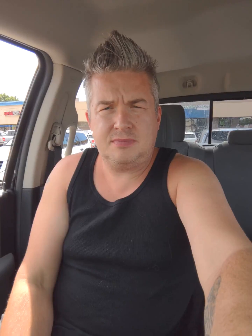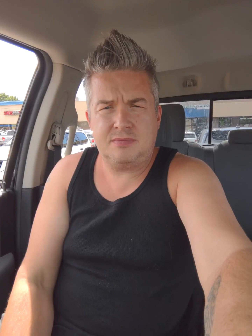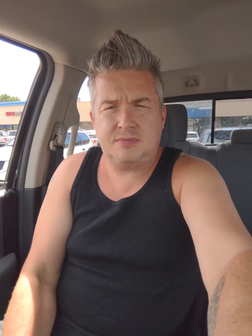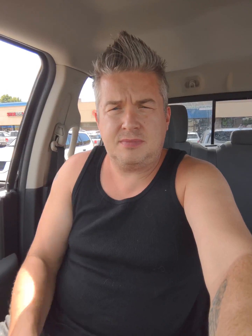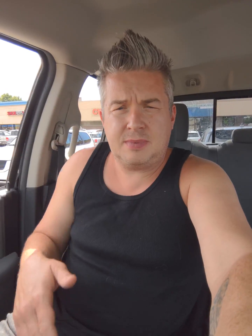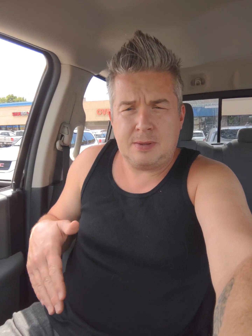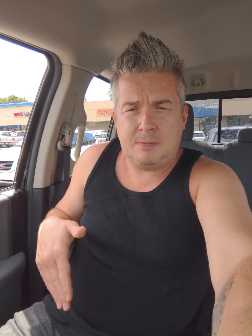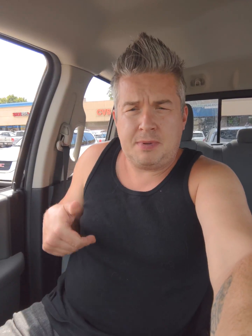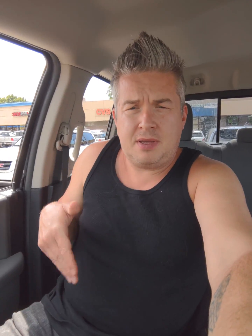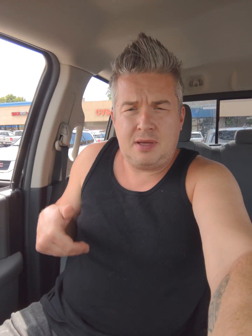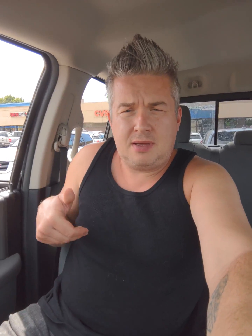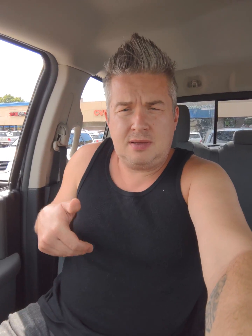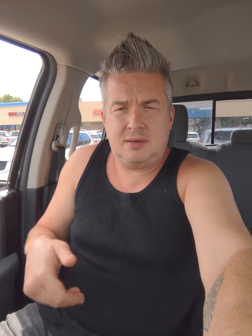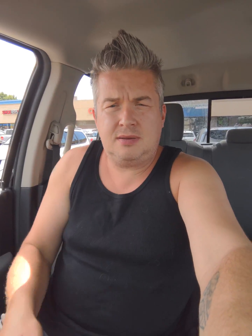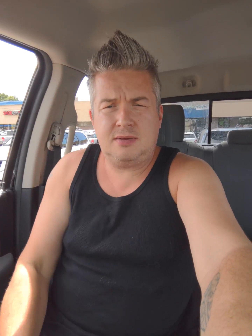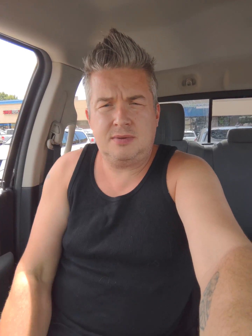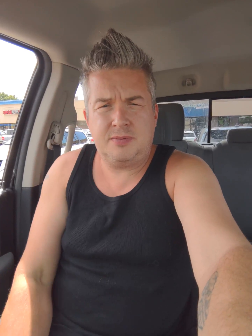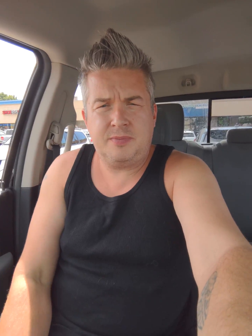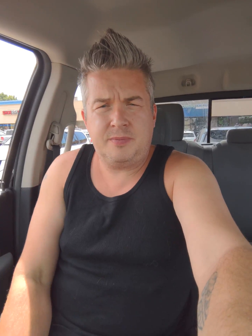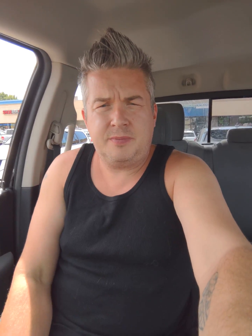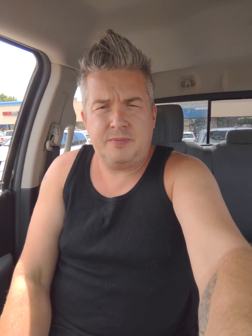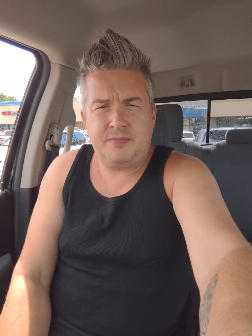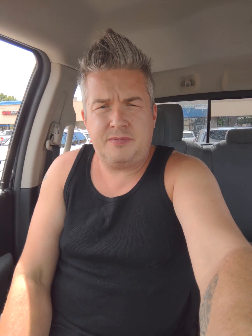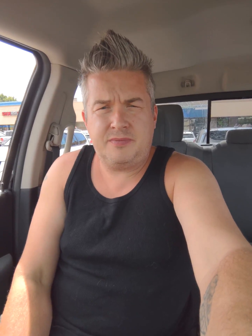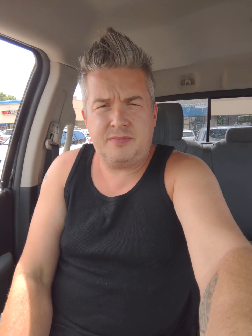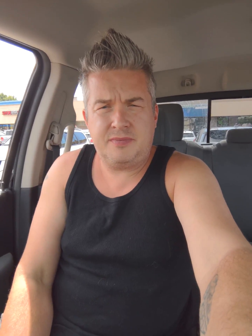pants